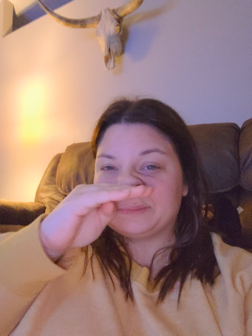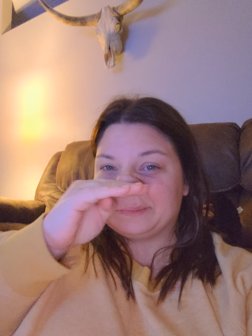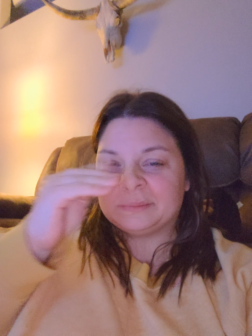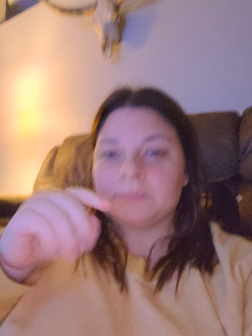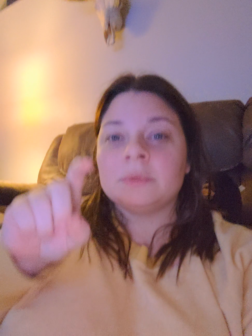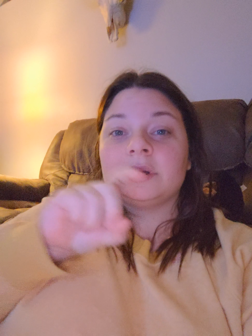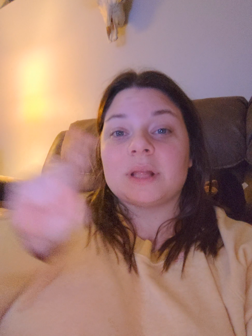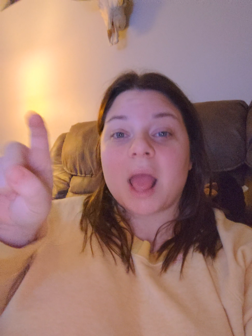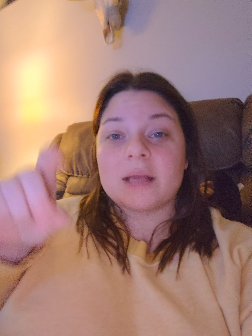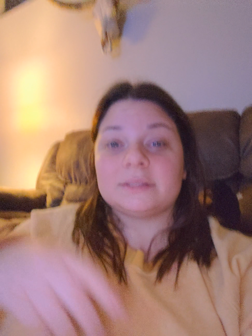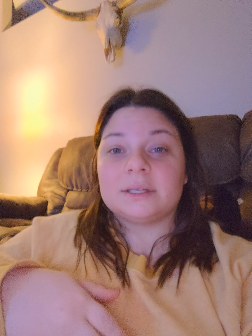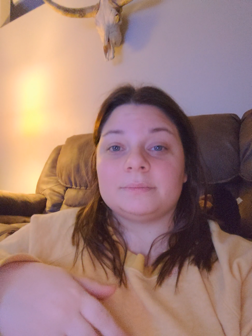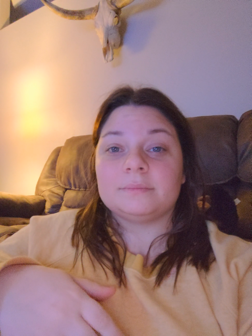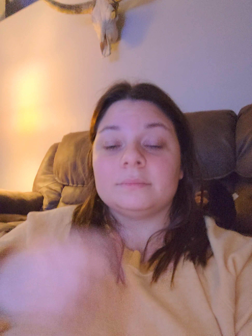closet